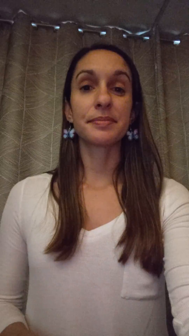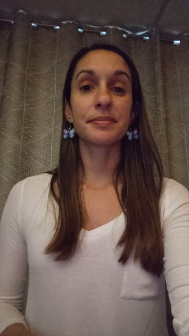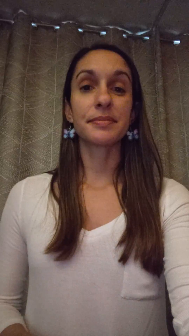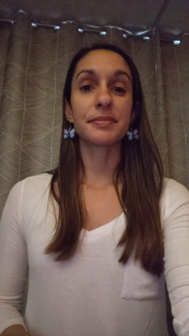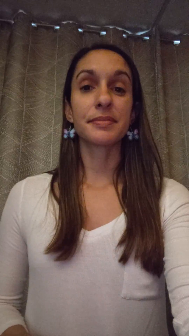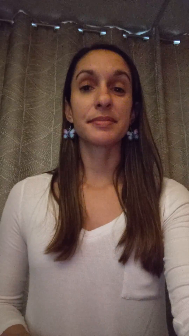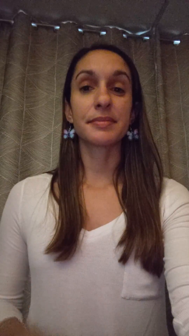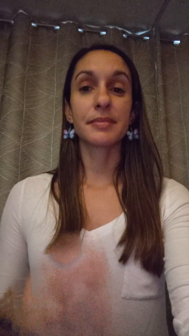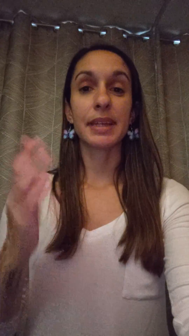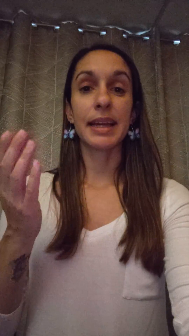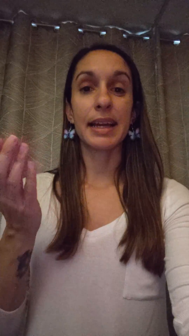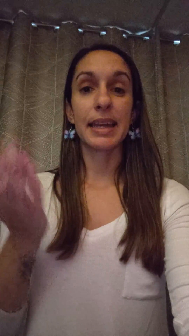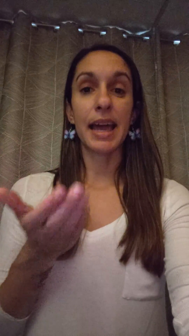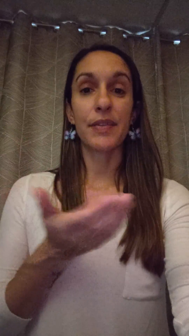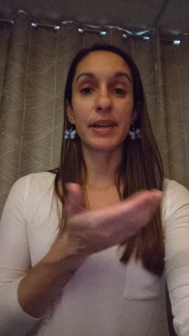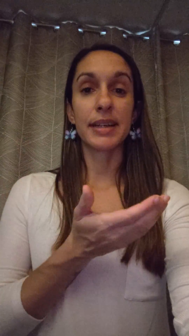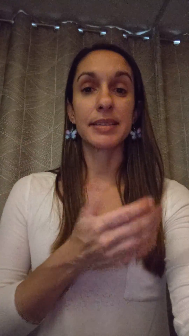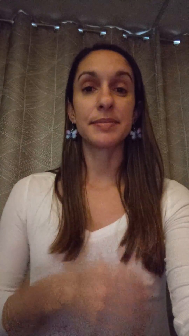carry